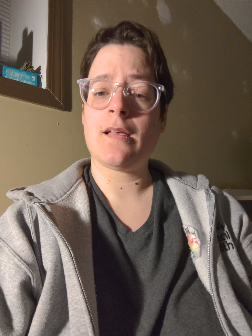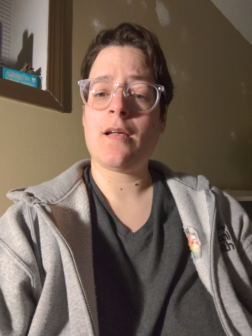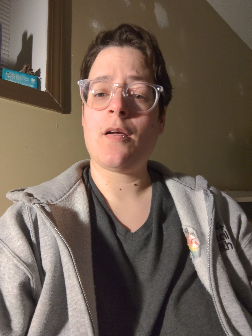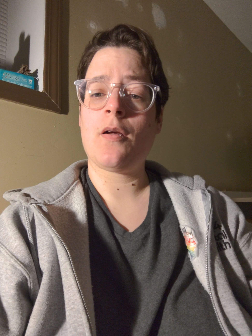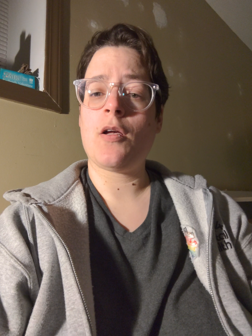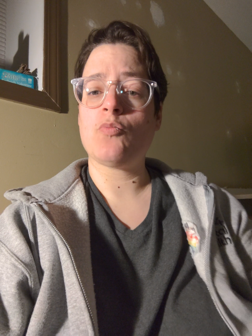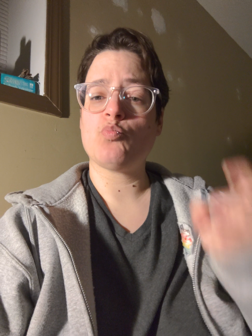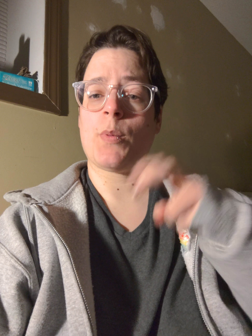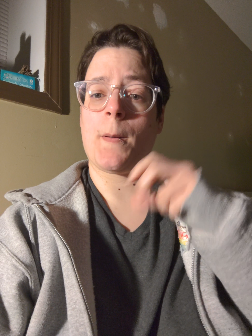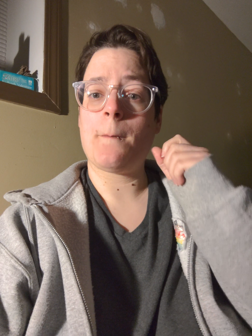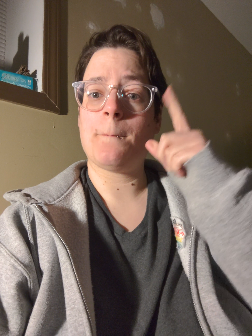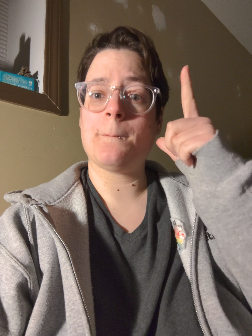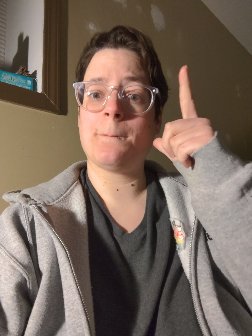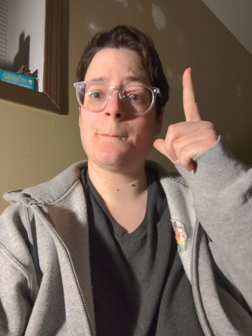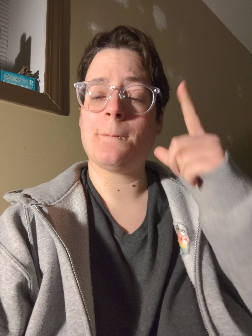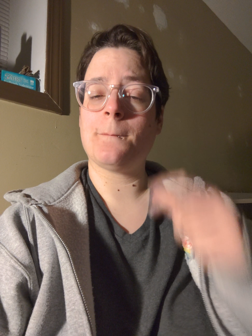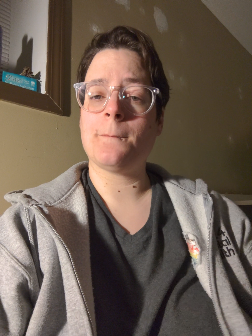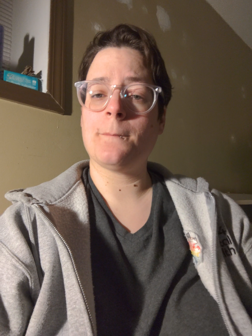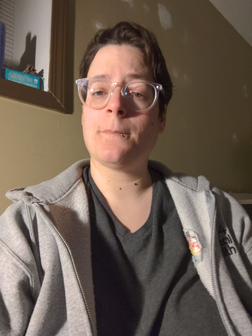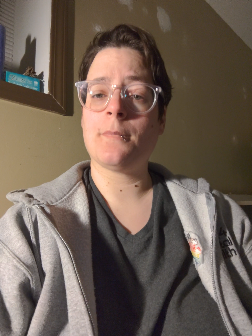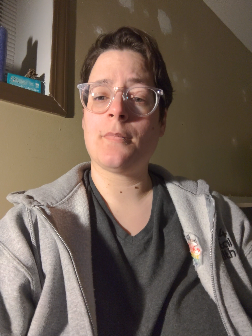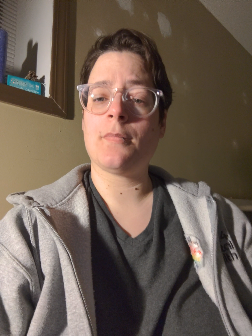wake